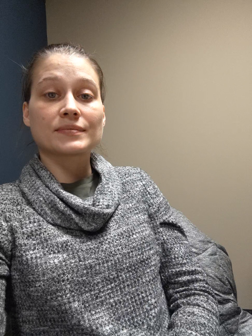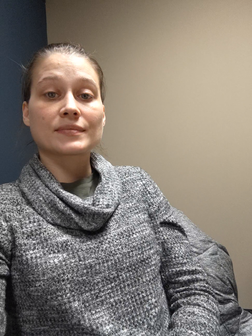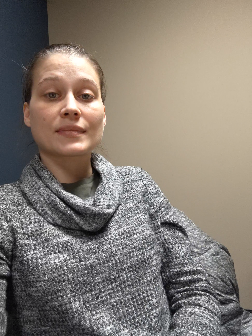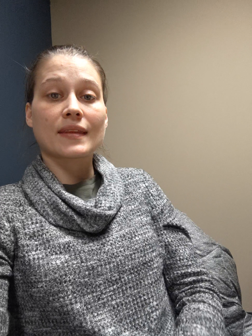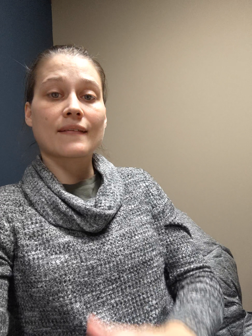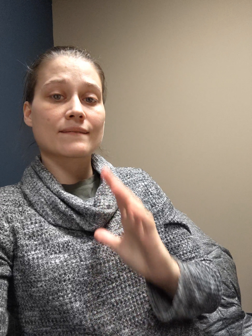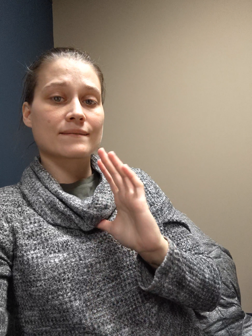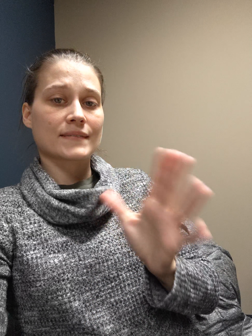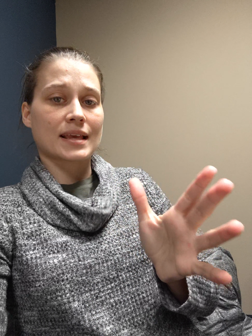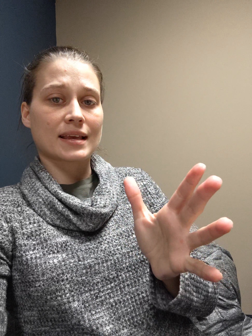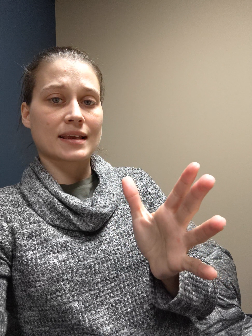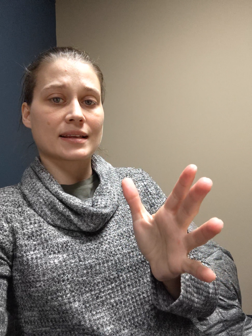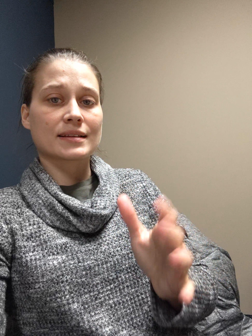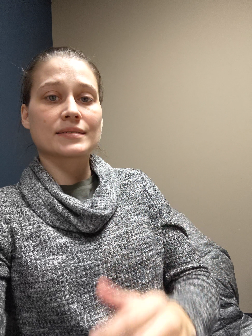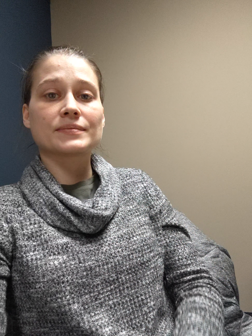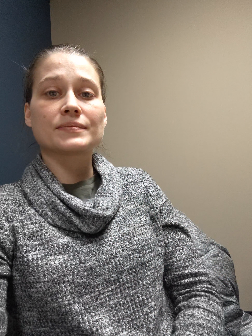fine